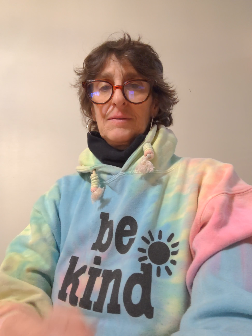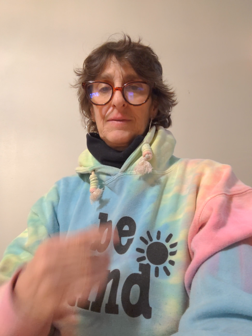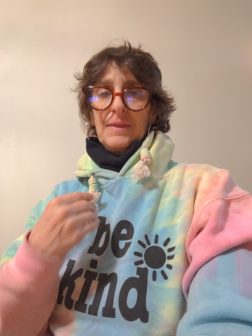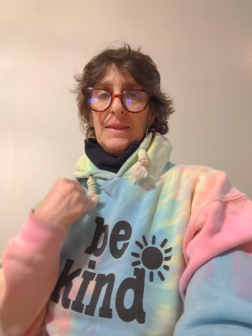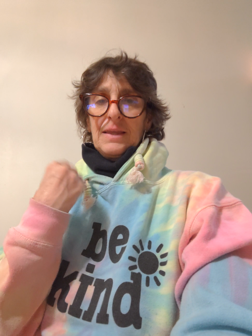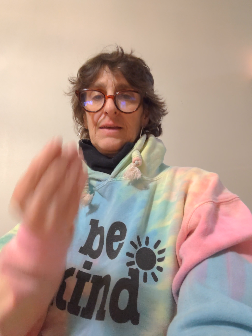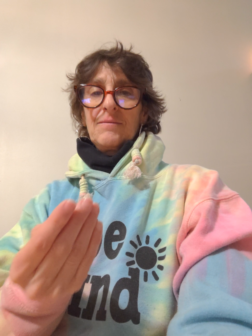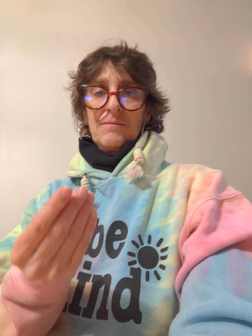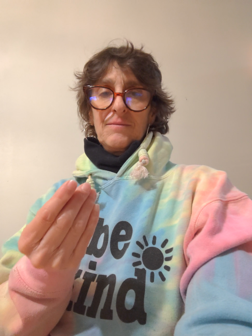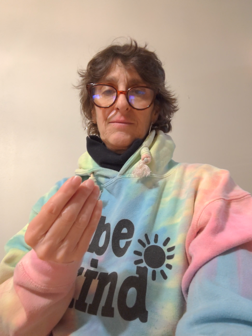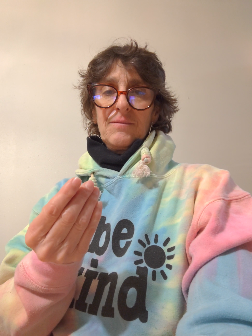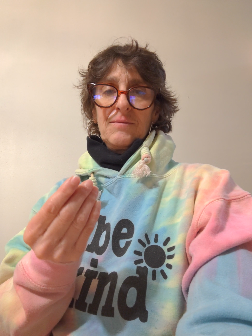give